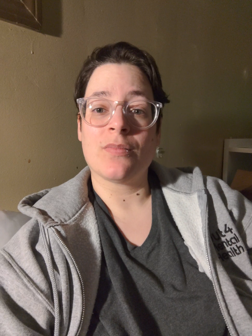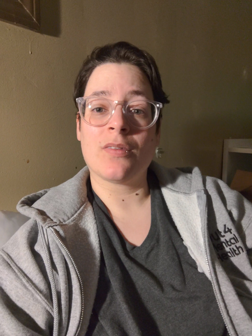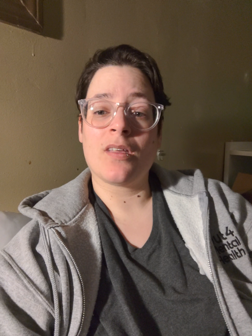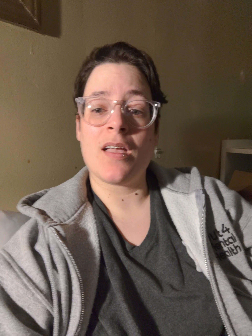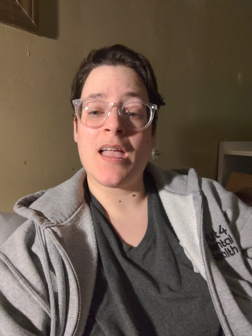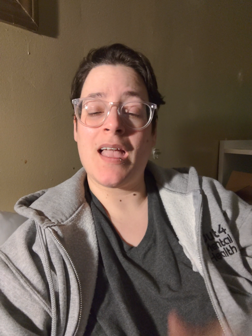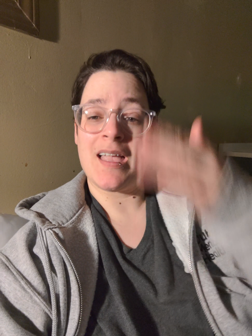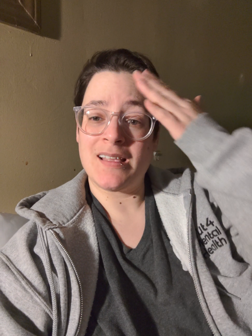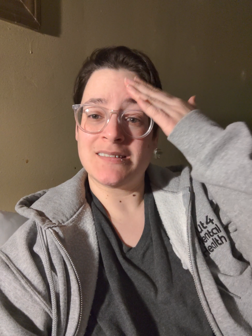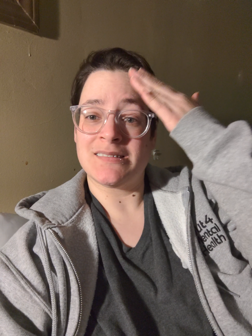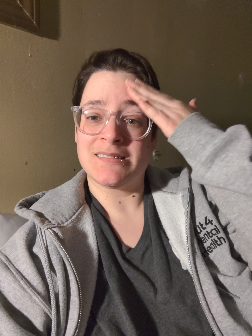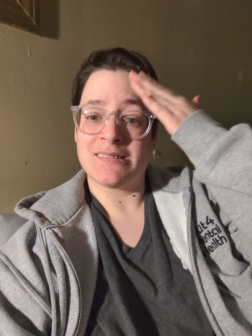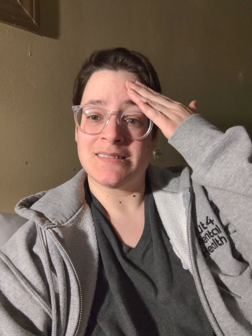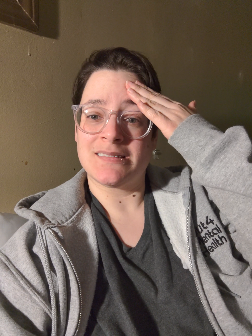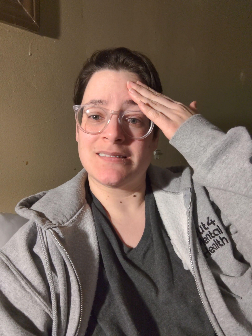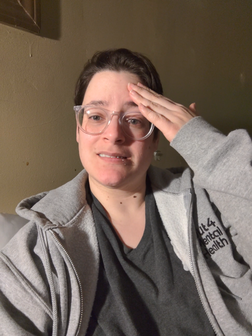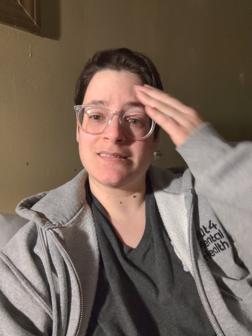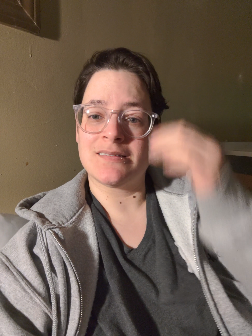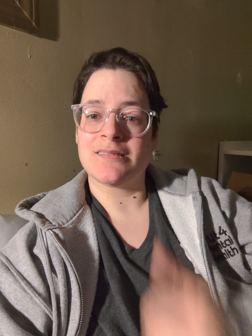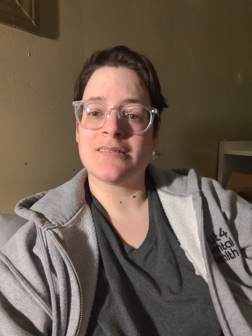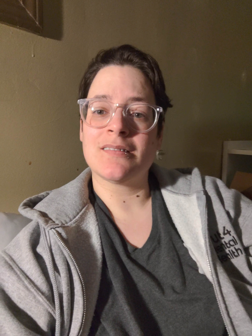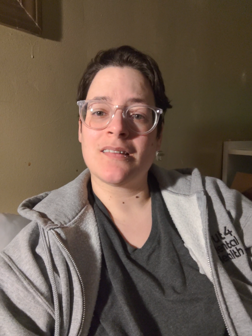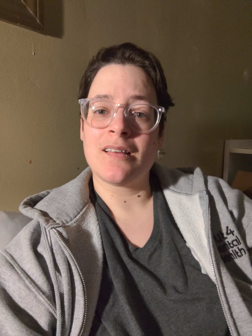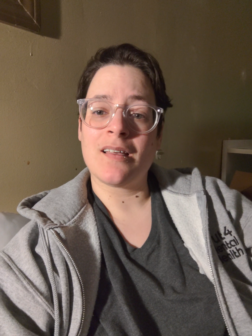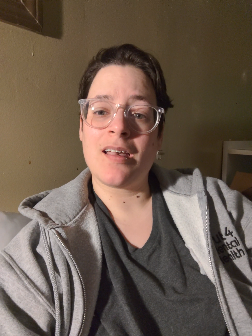hat